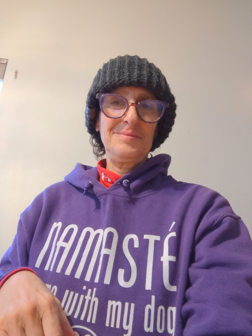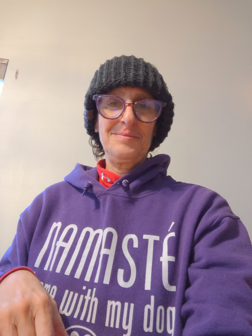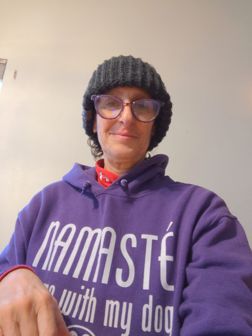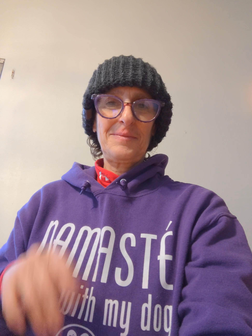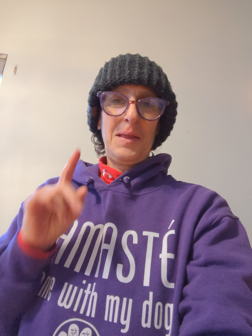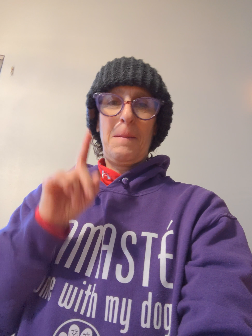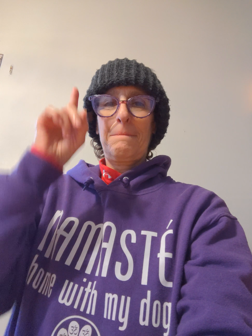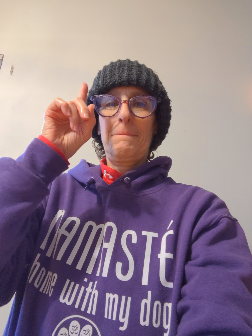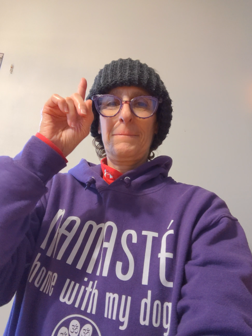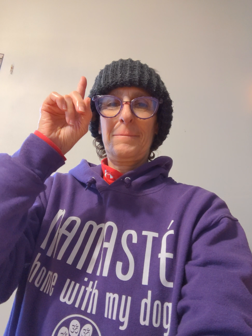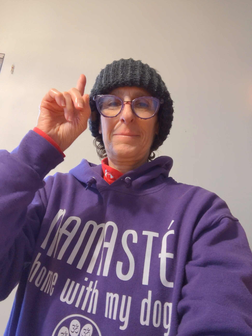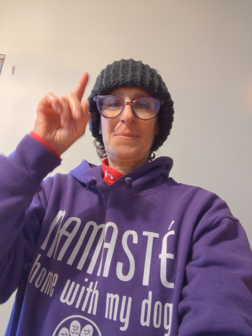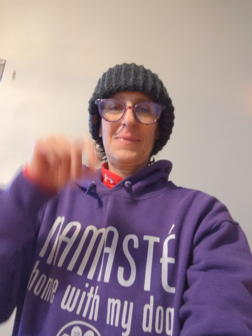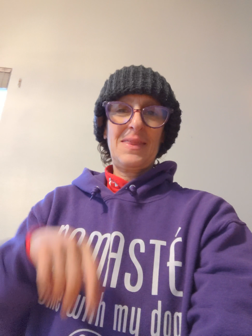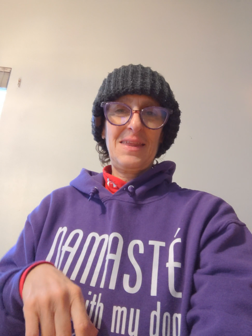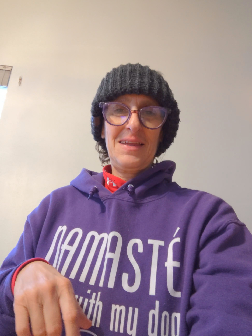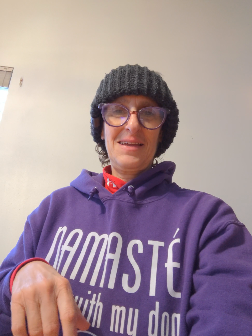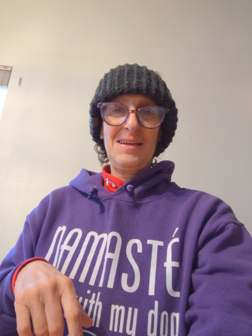up